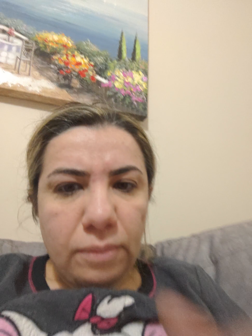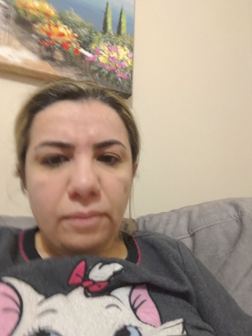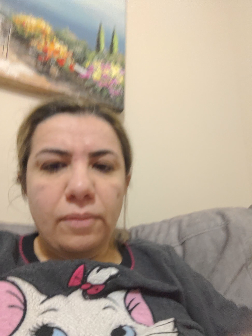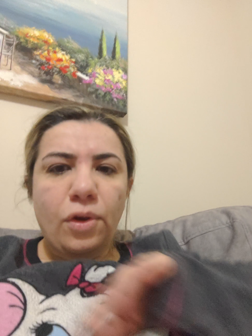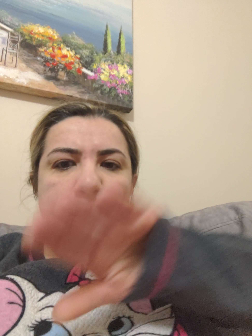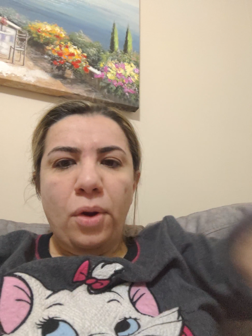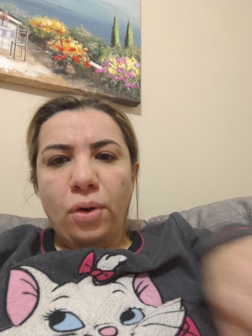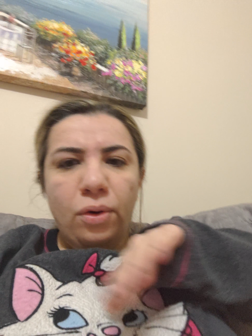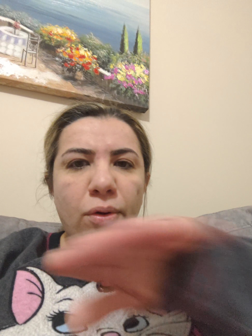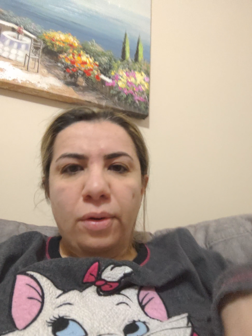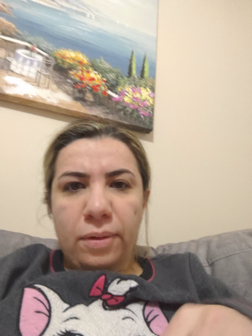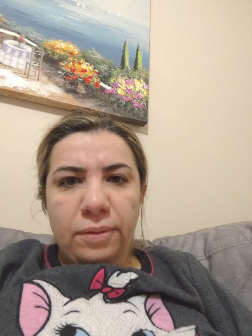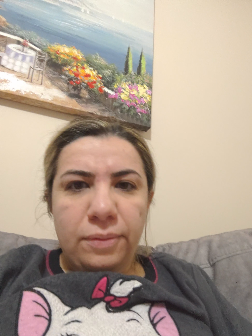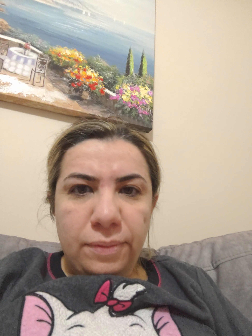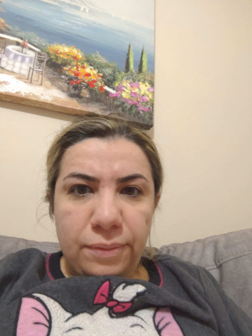pool